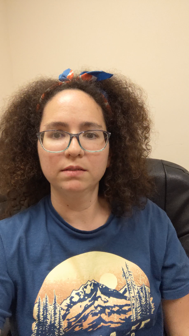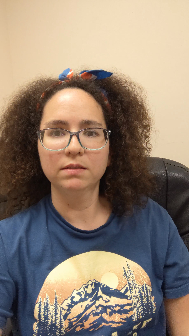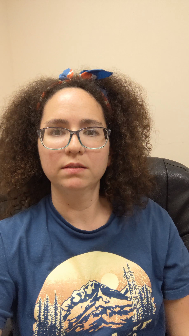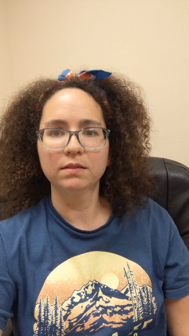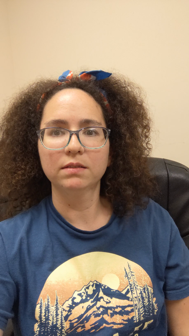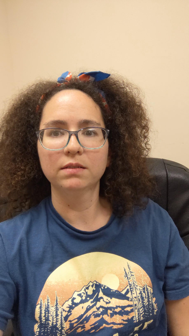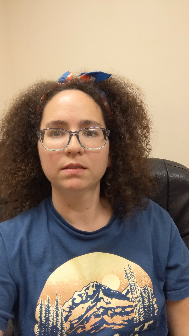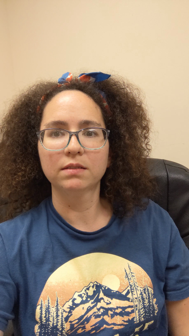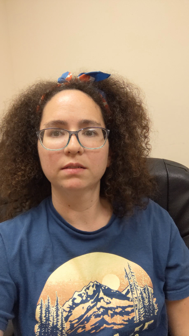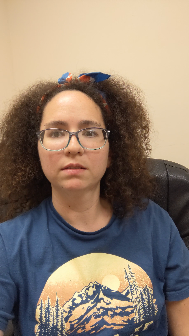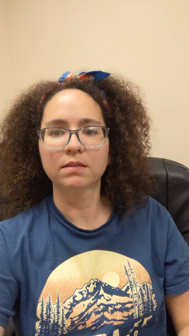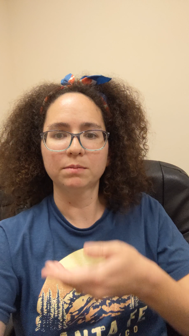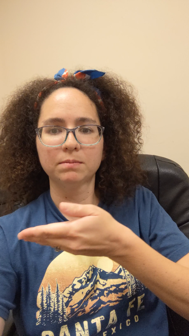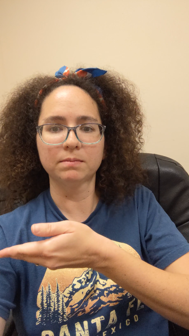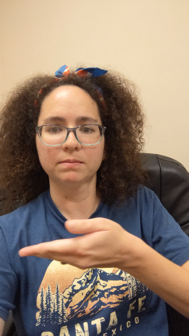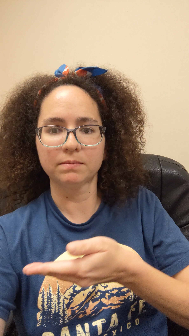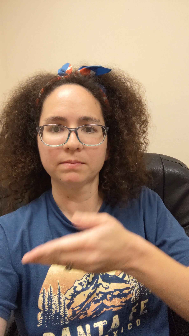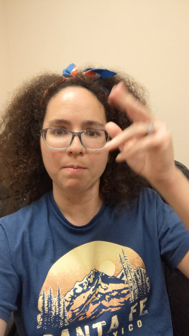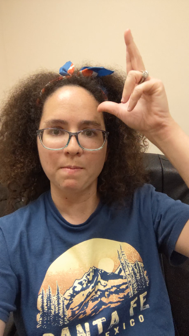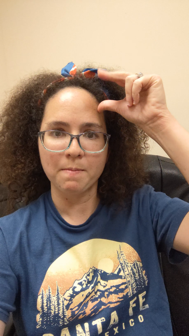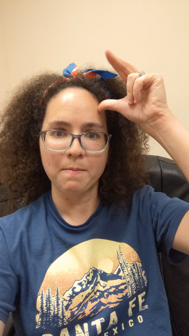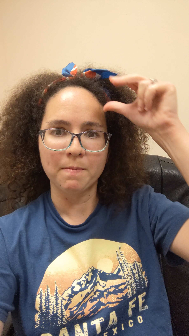pony